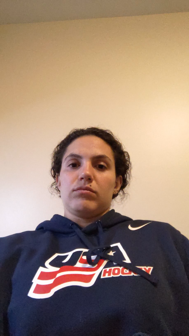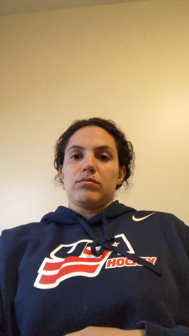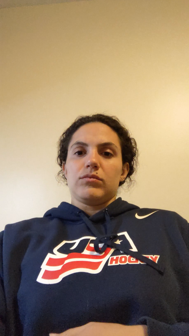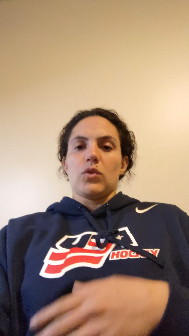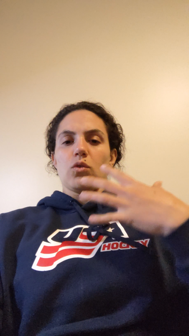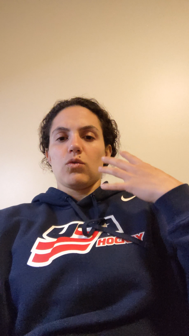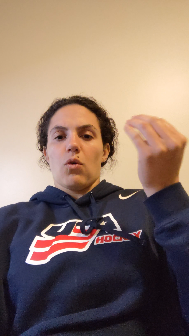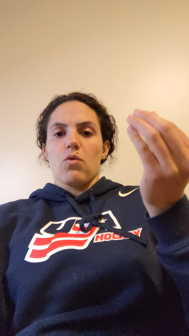got to